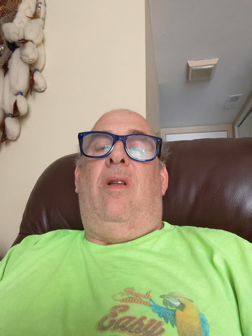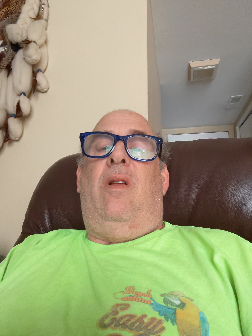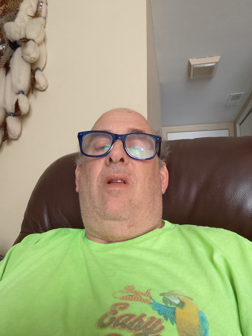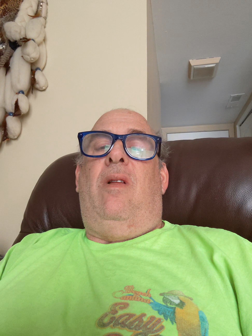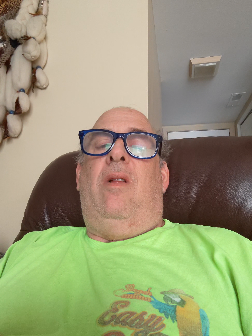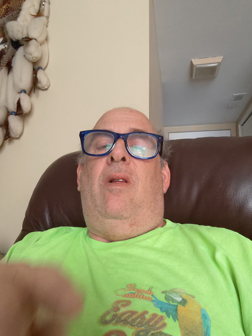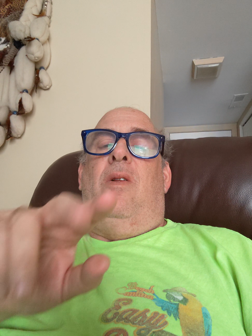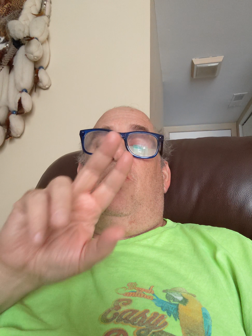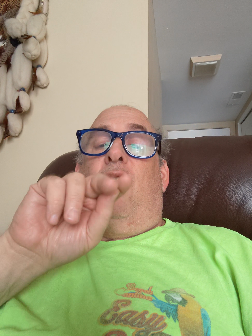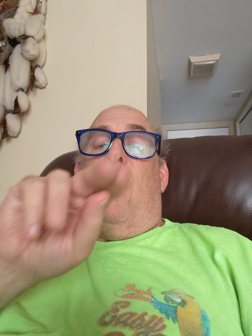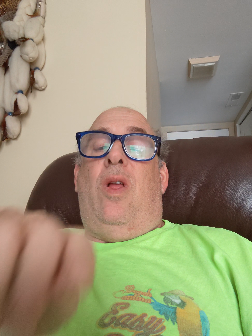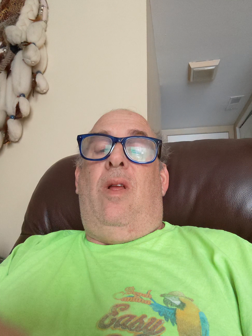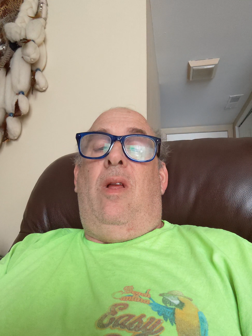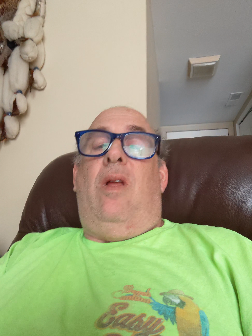goose